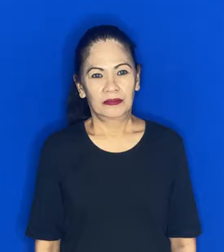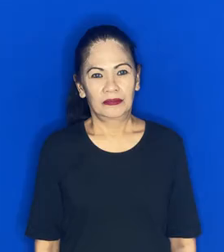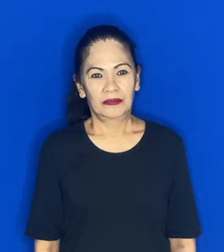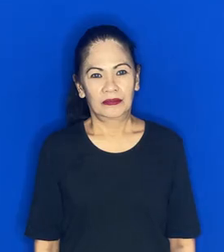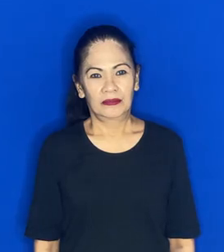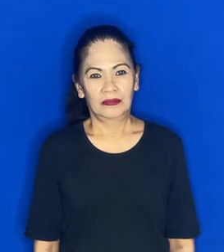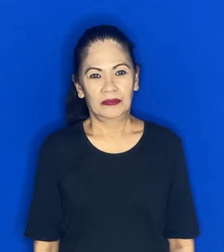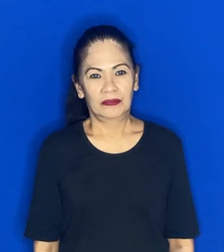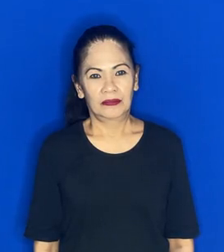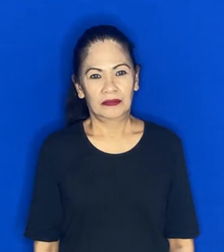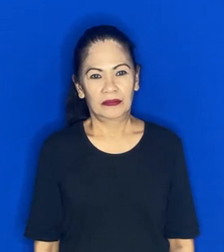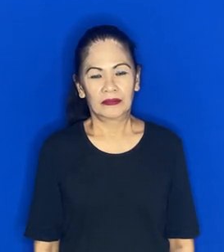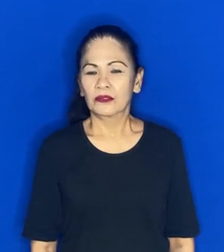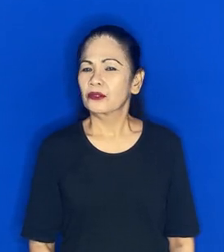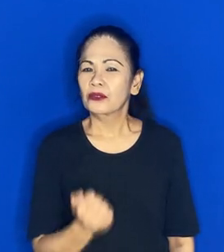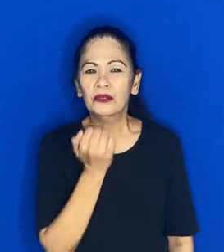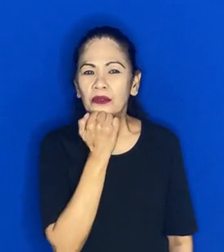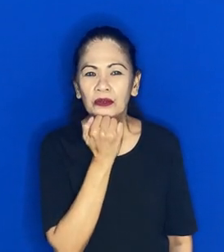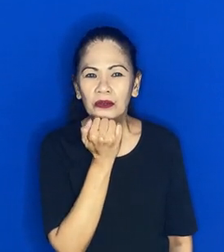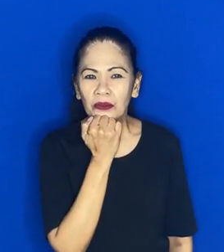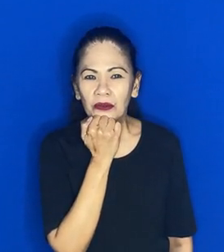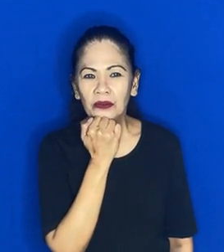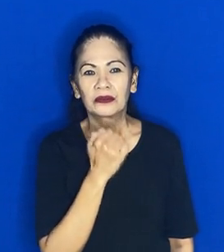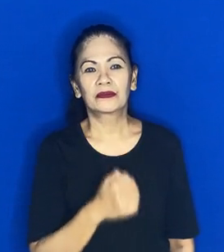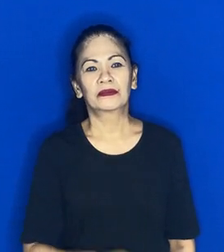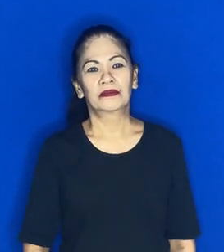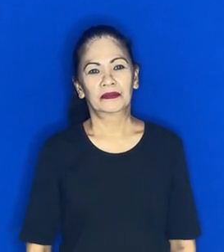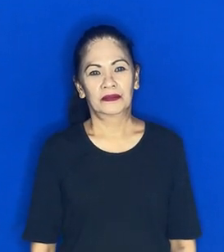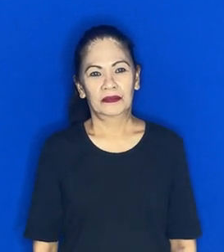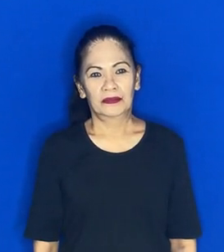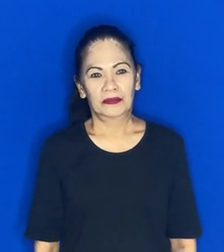wrong